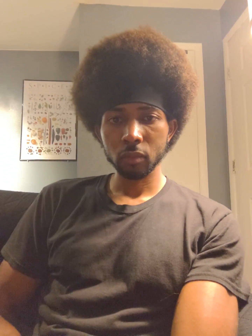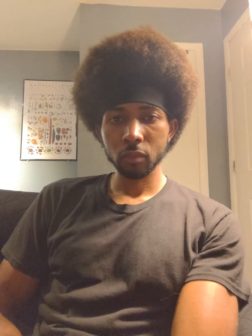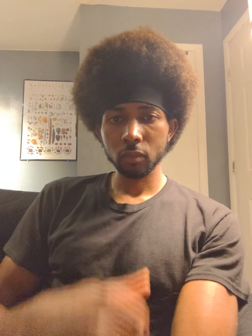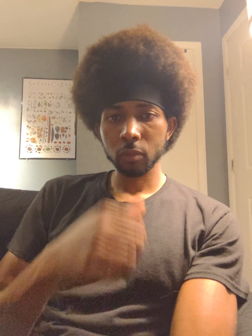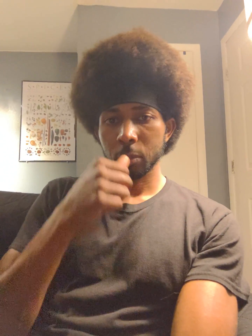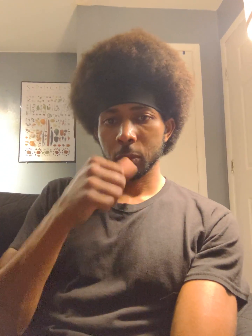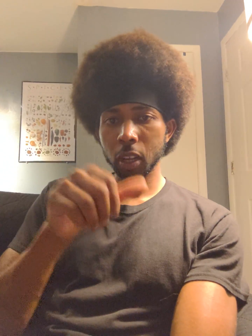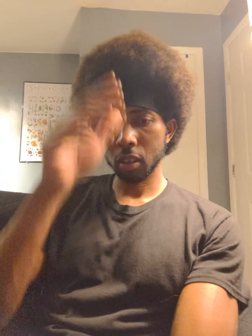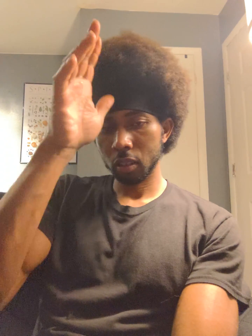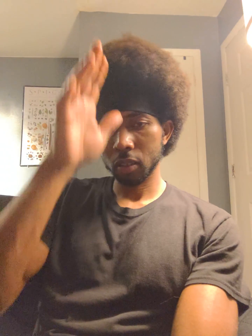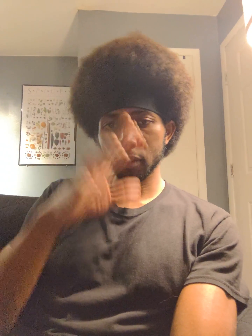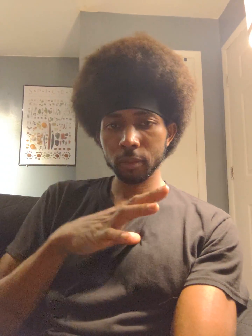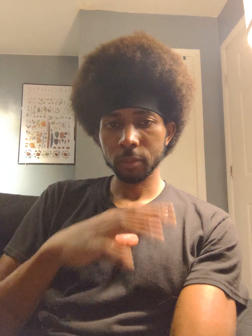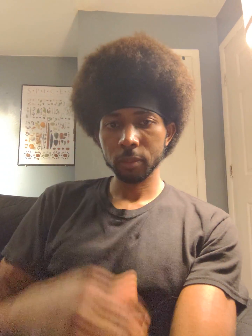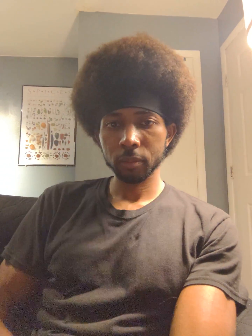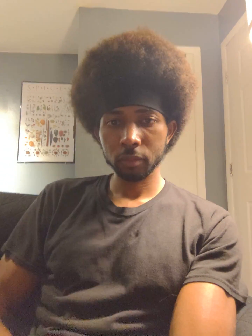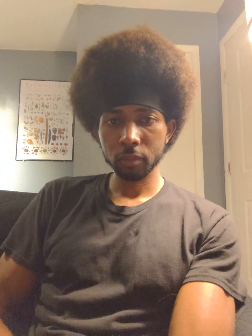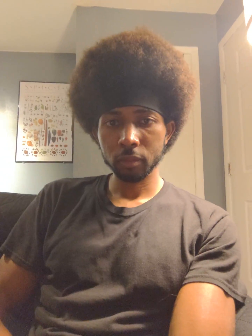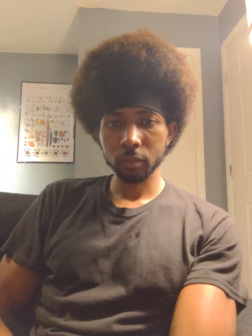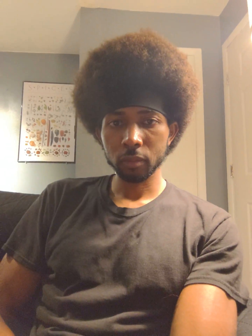mailman